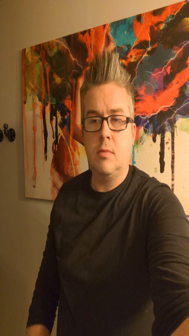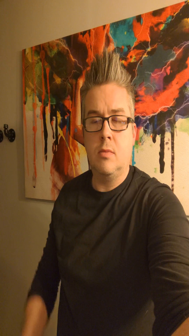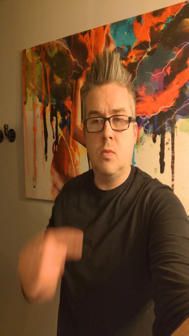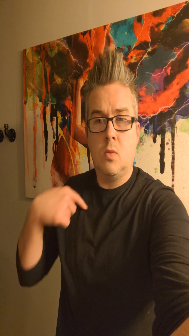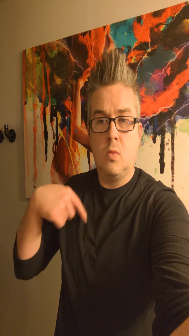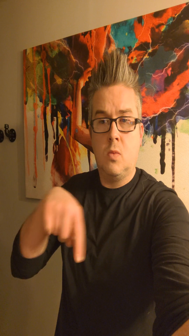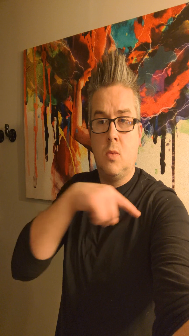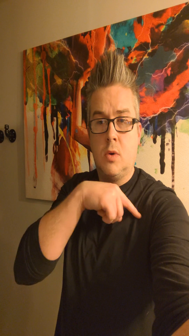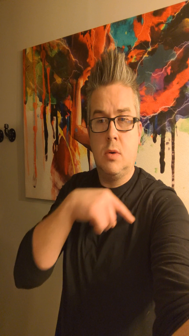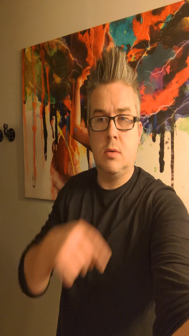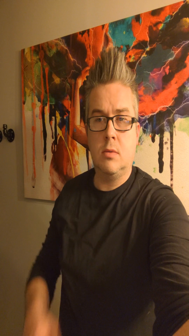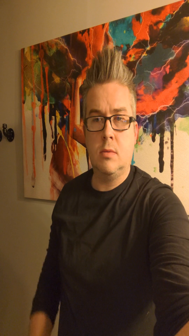we